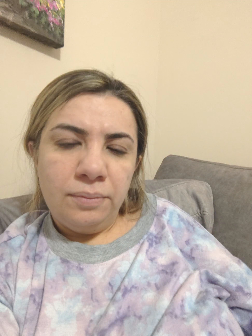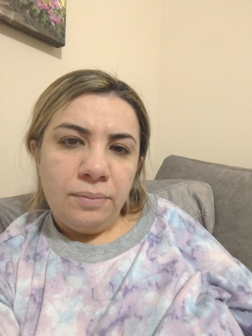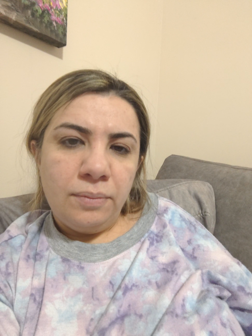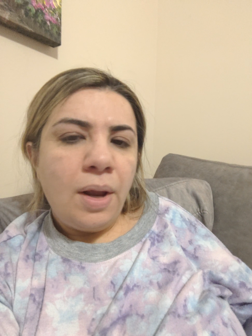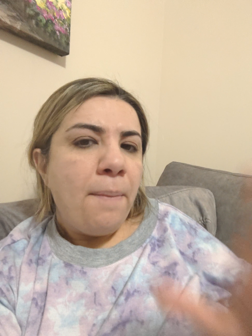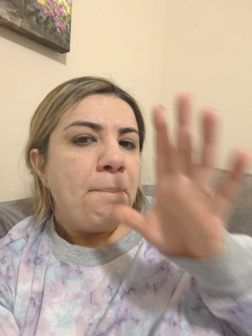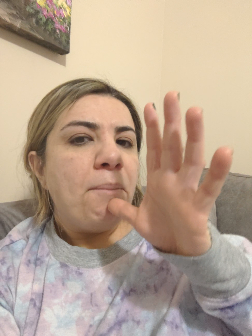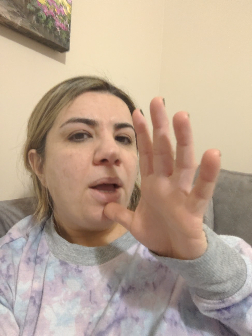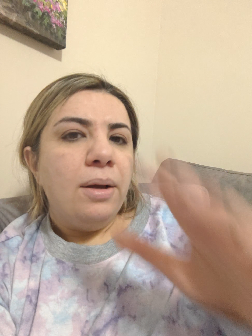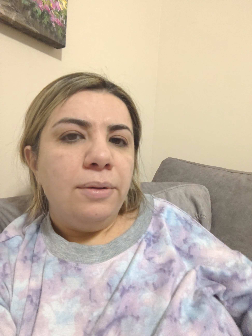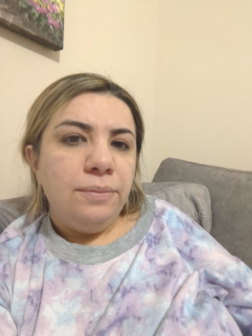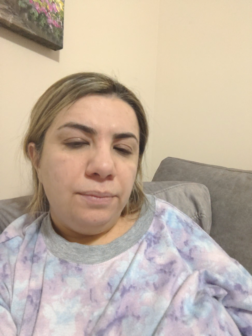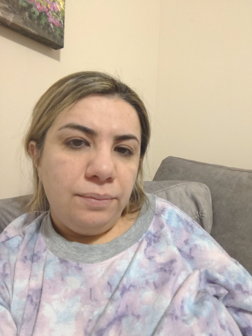mom